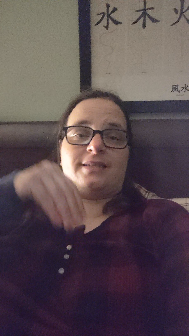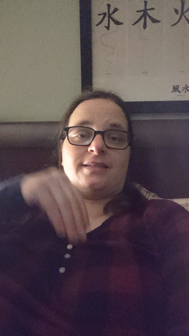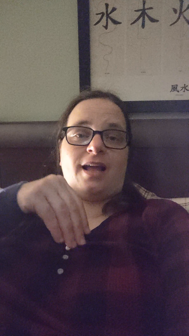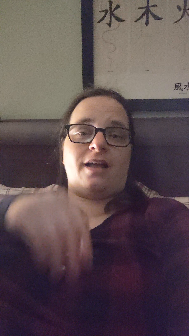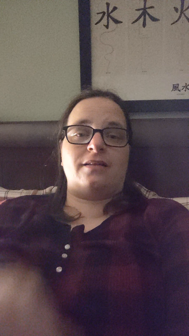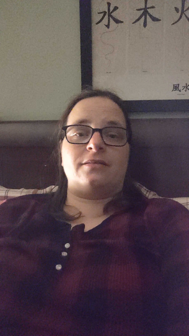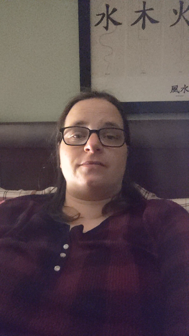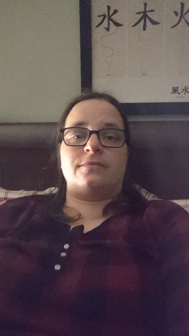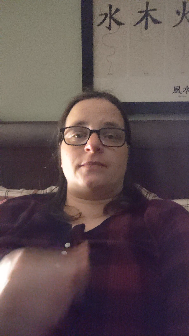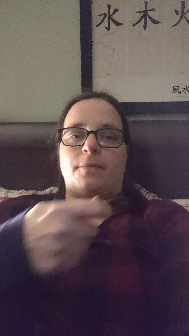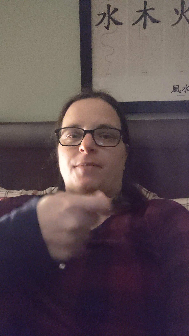pull